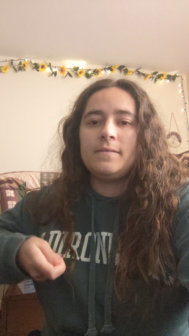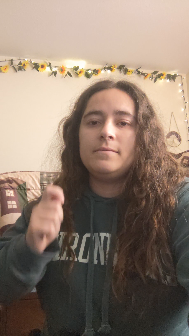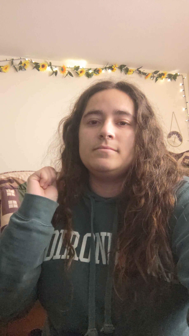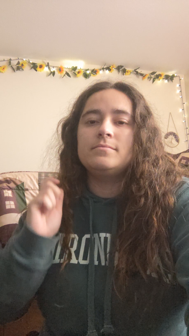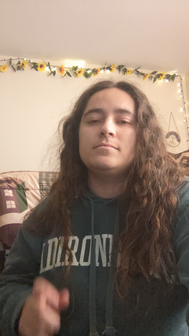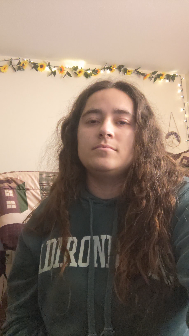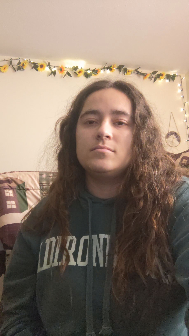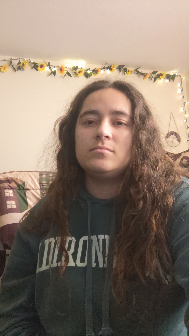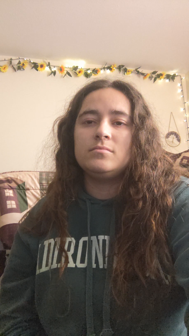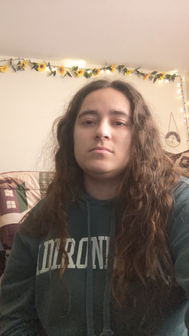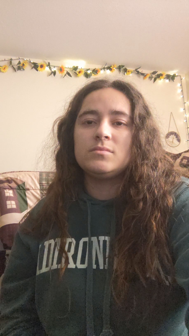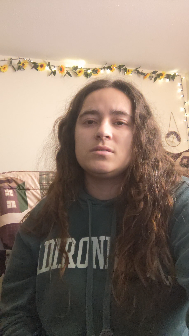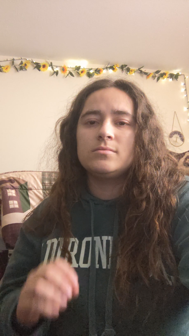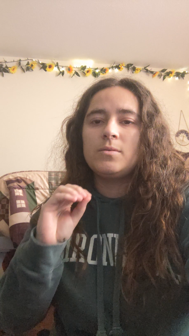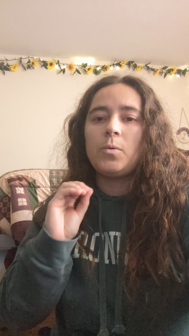none